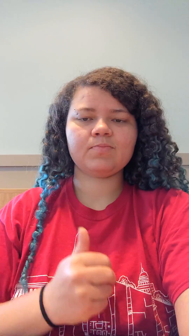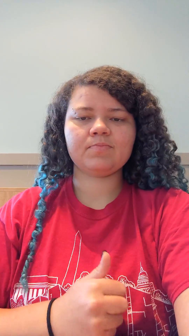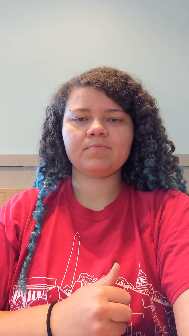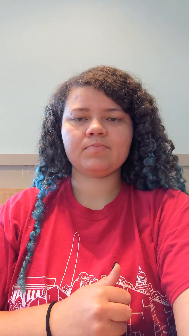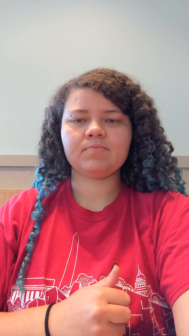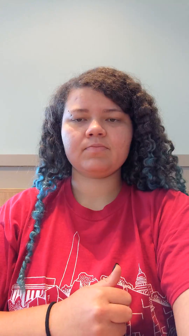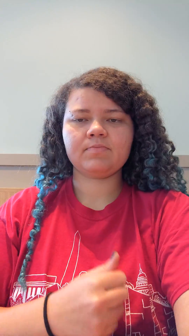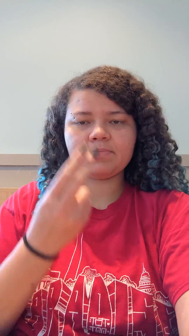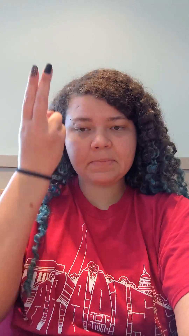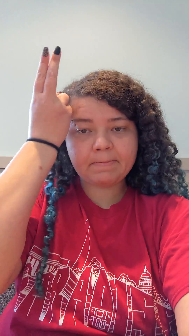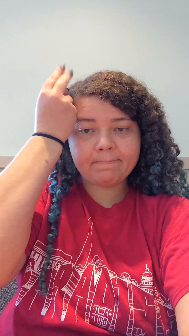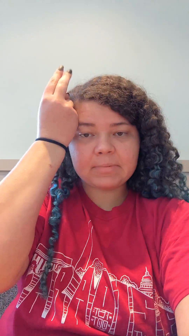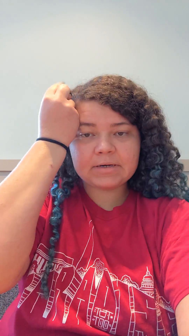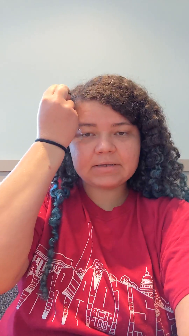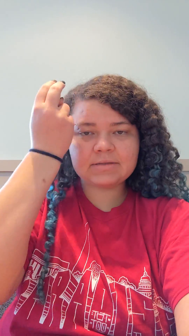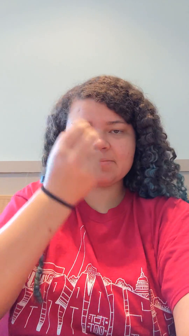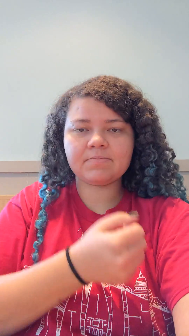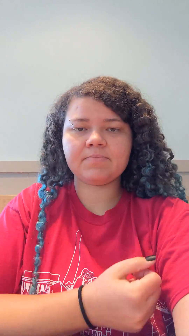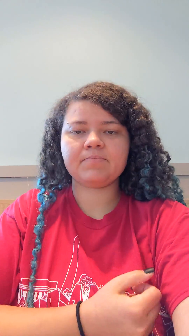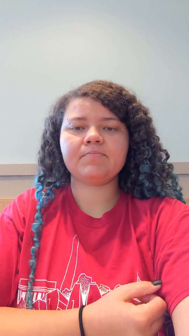bunny